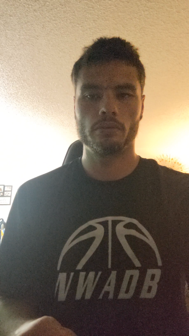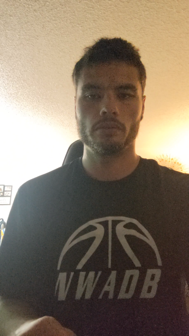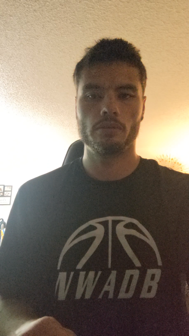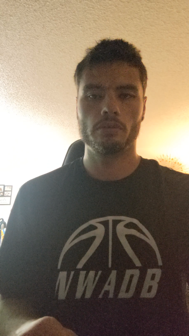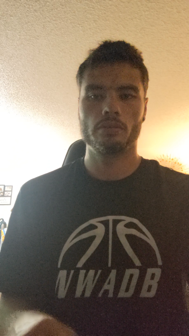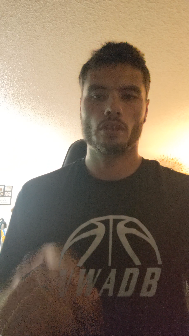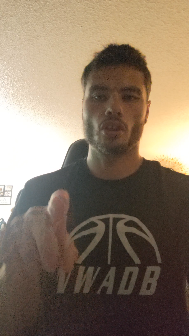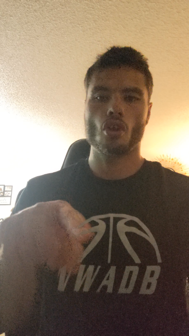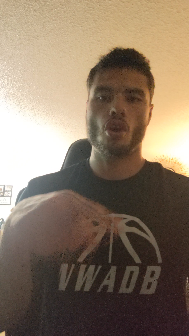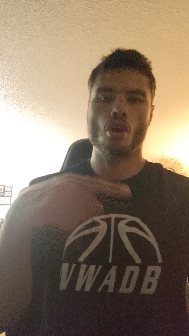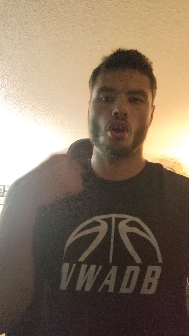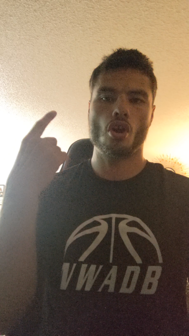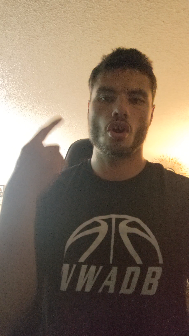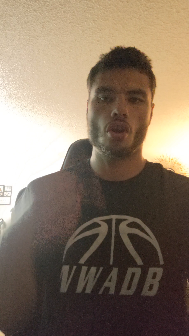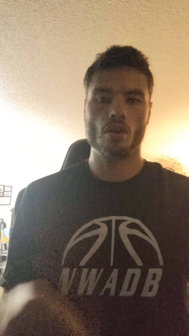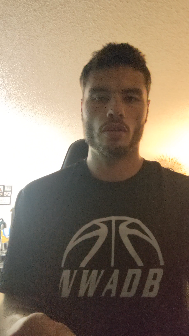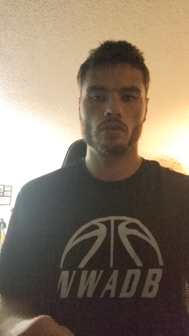long